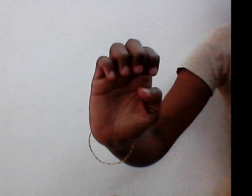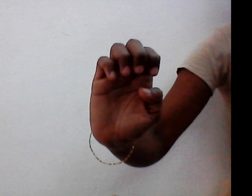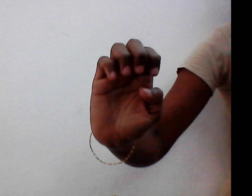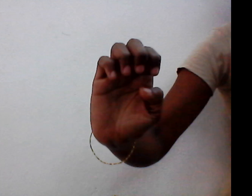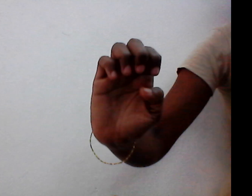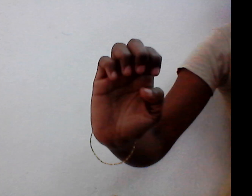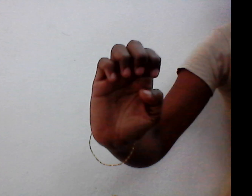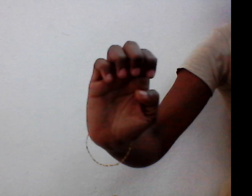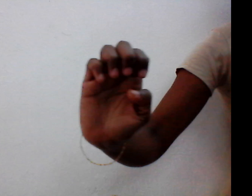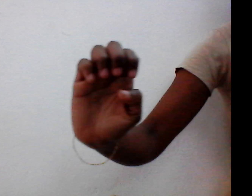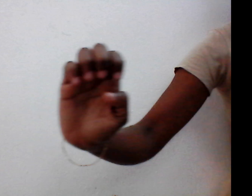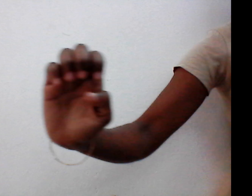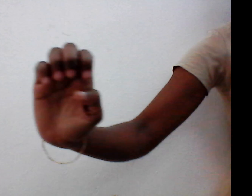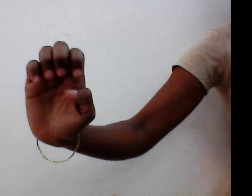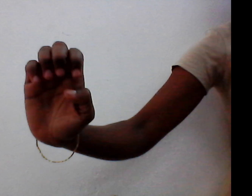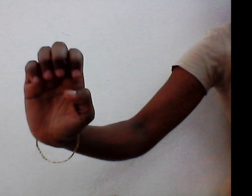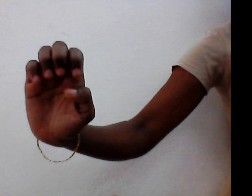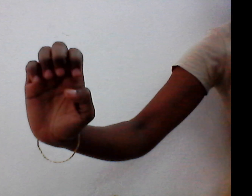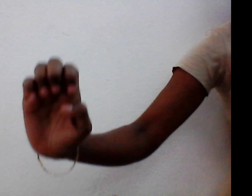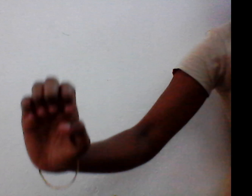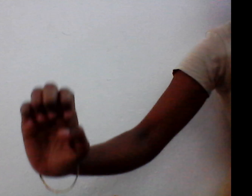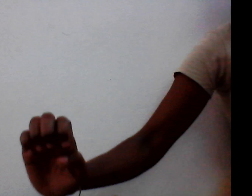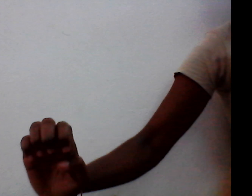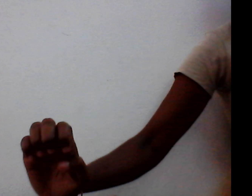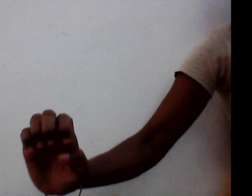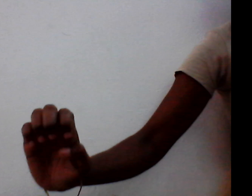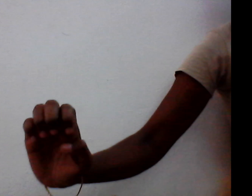ഈ